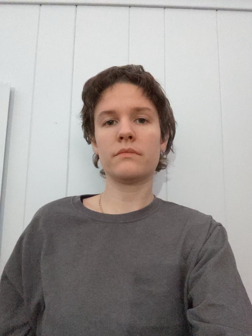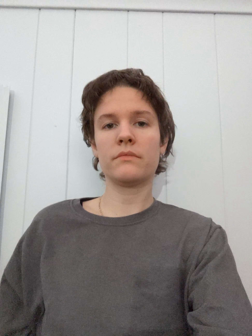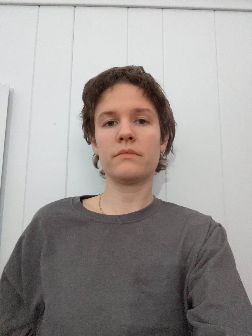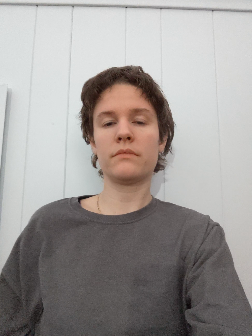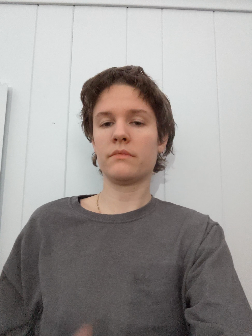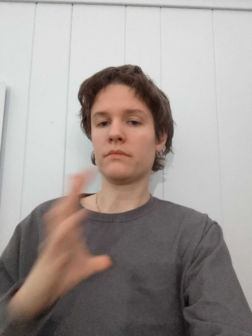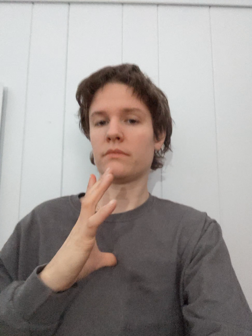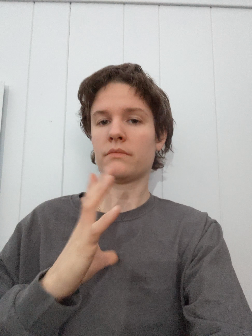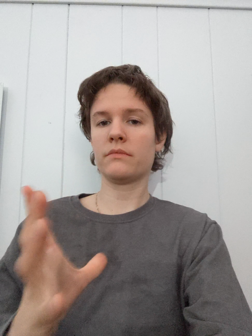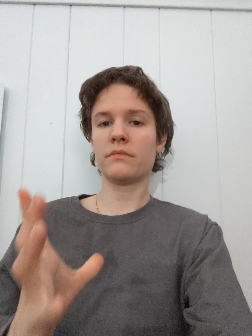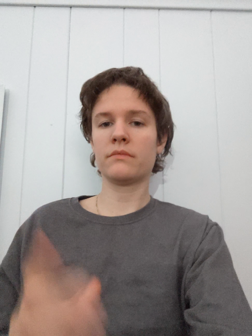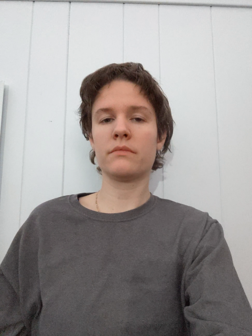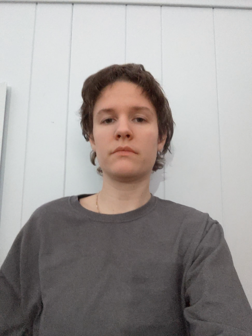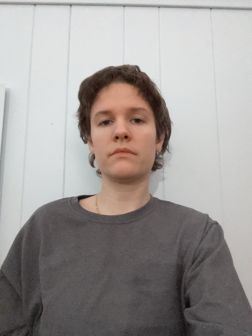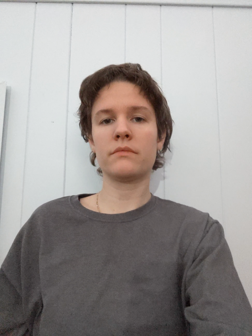fine